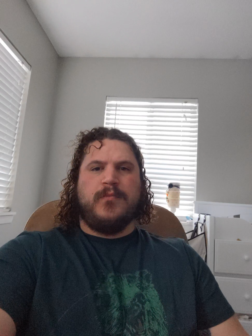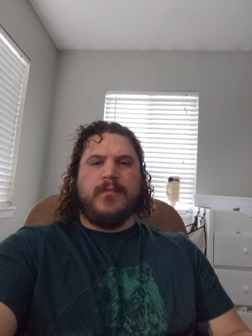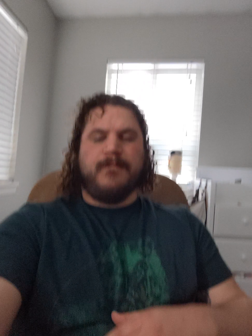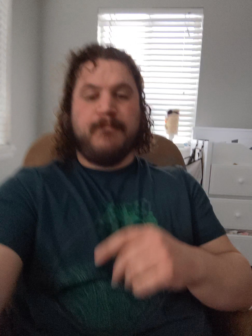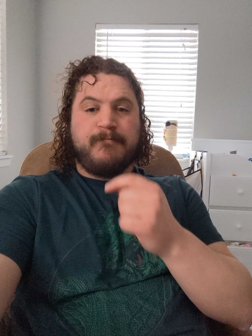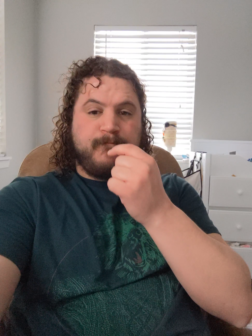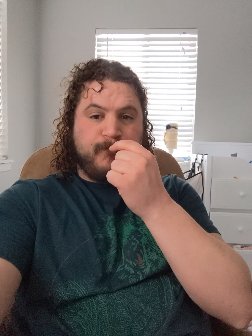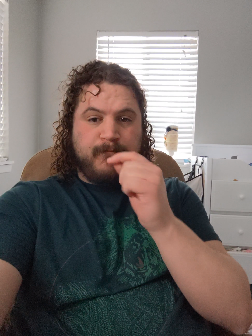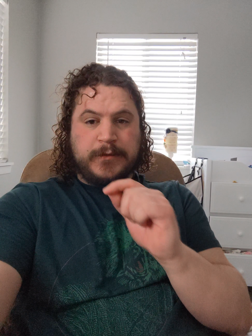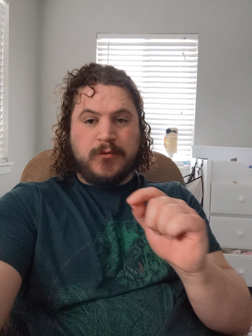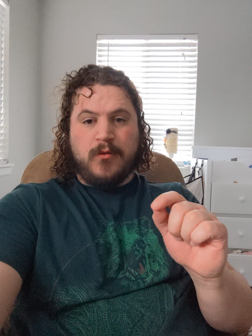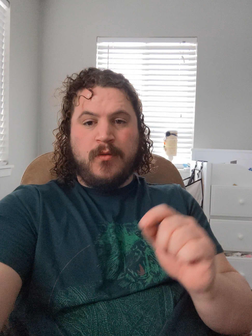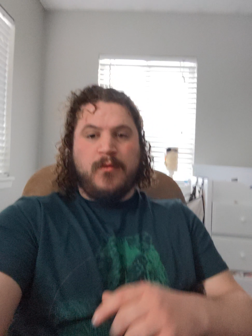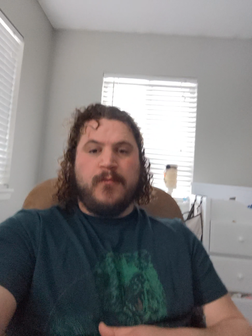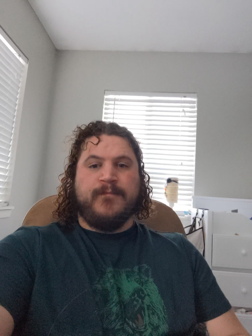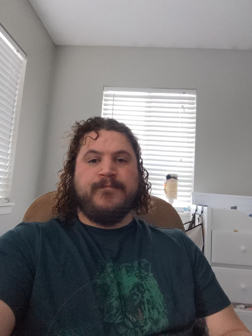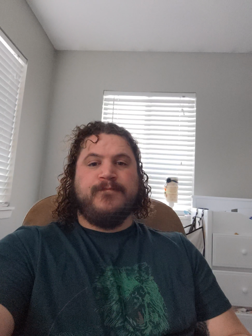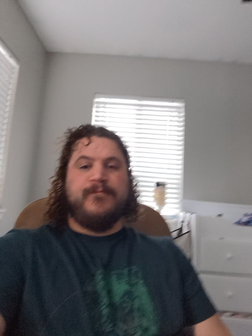pencil